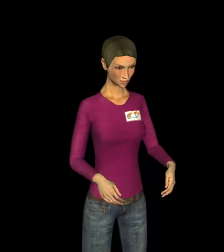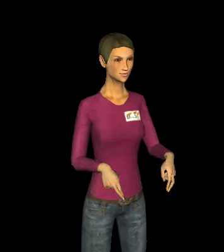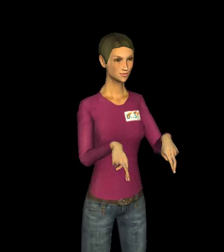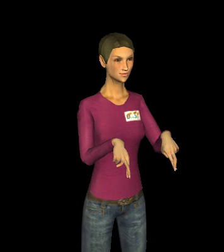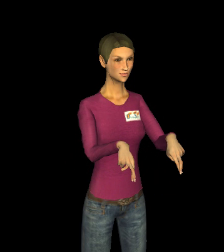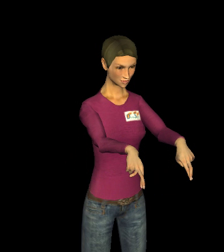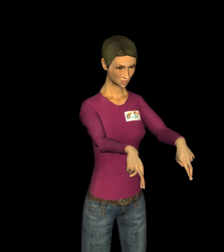طريق